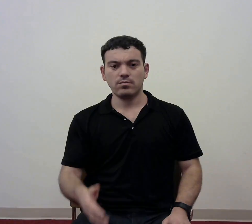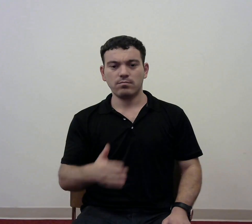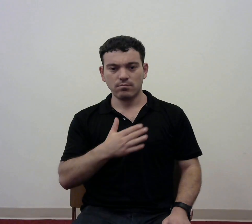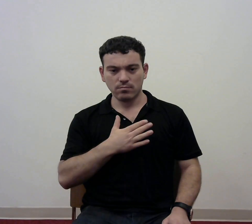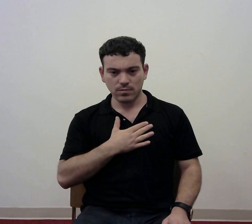mən